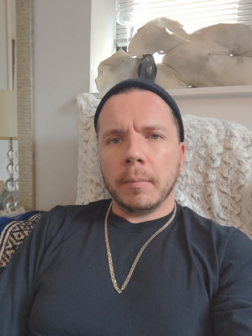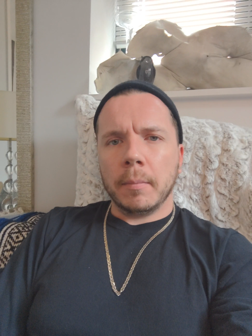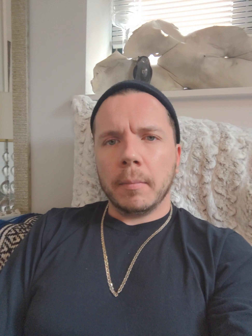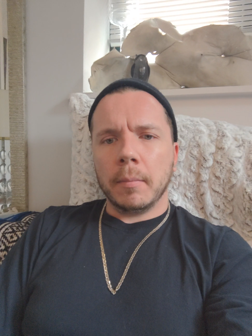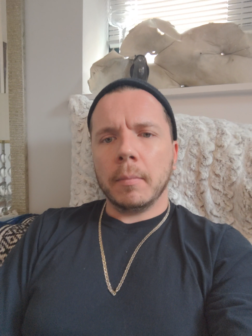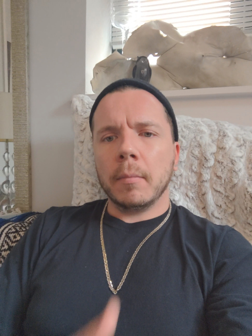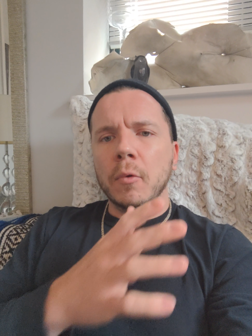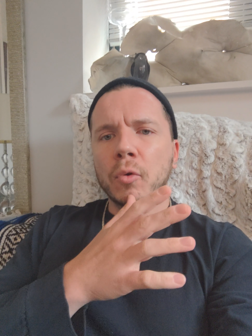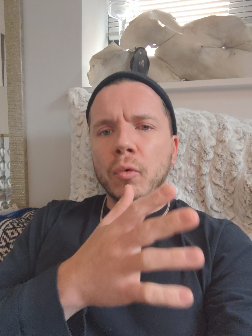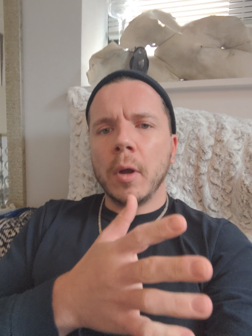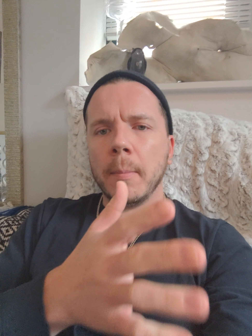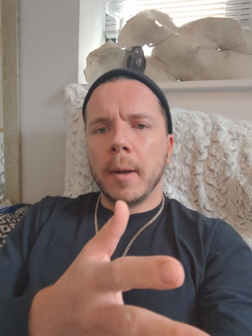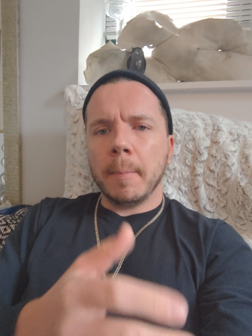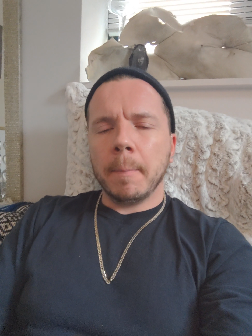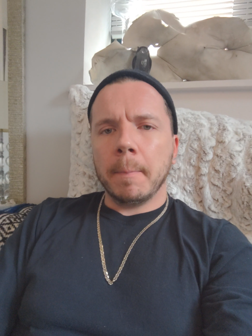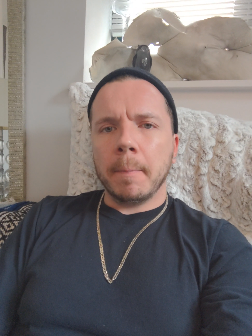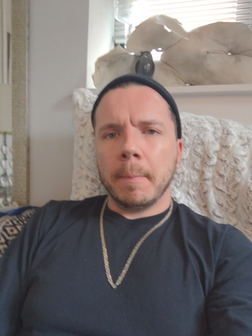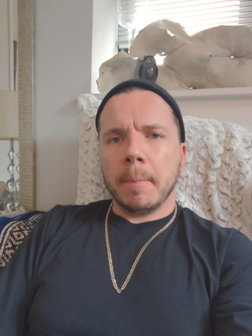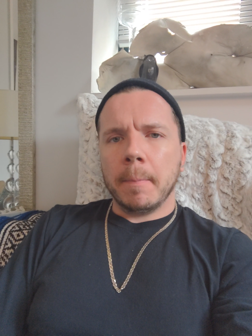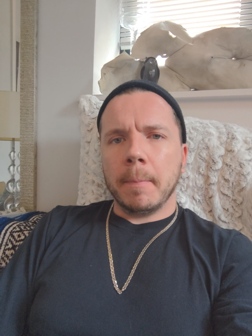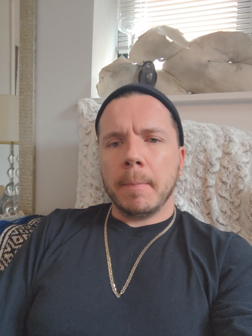grandma